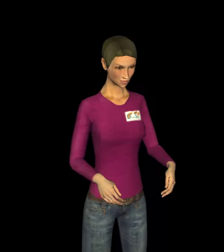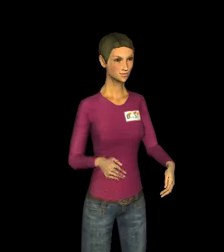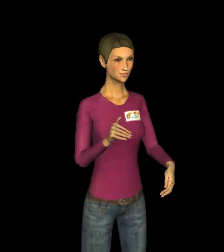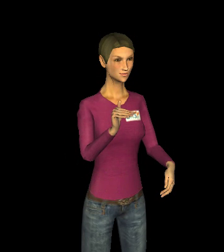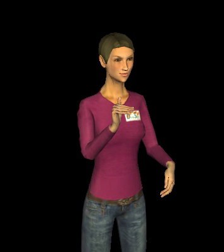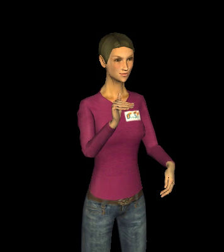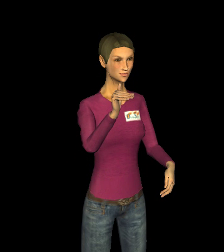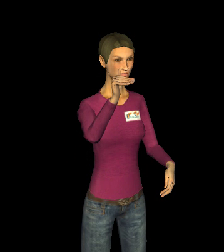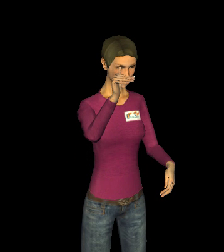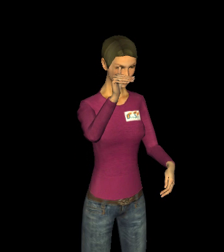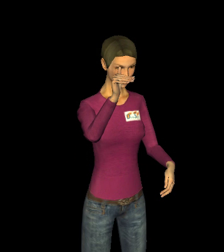يكبر